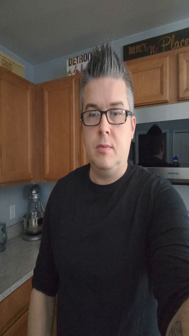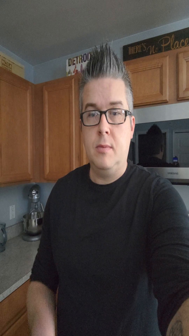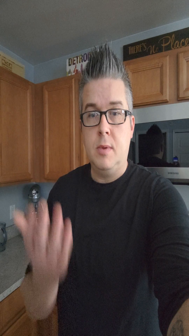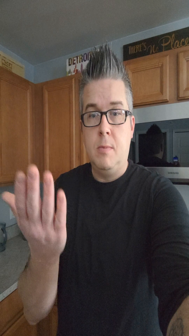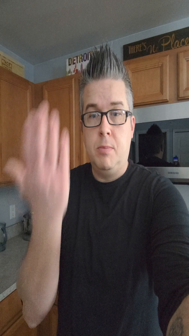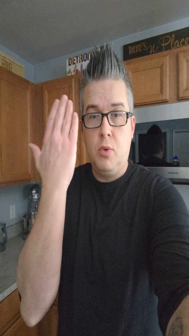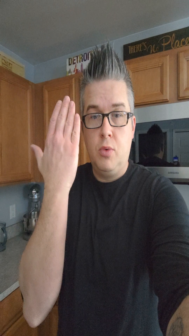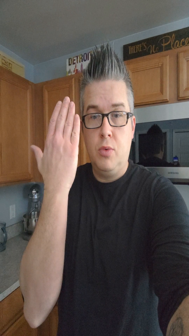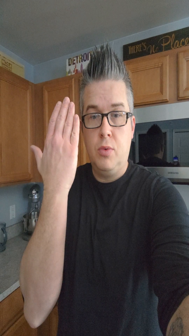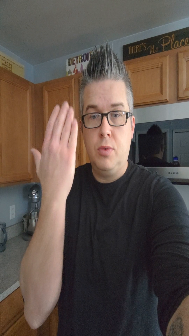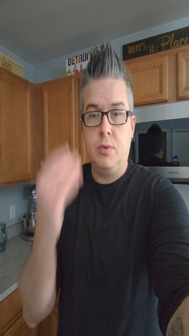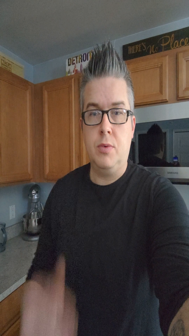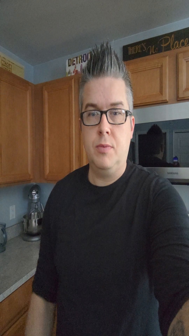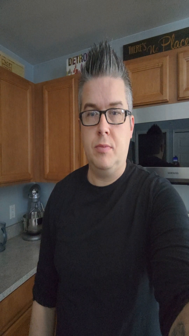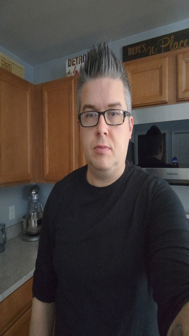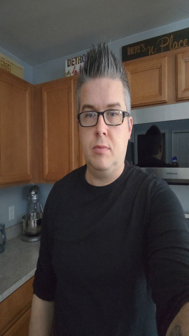morning